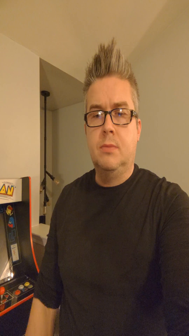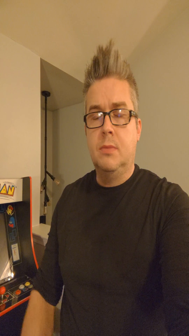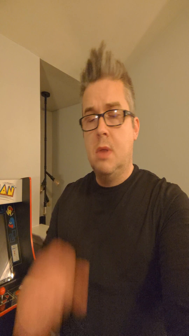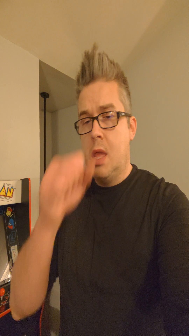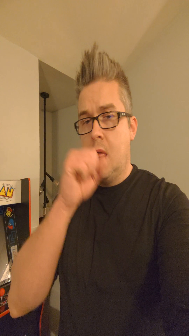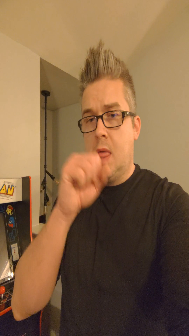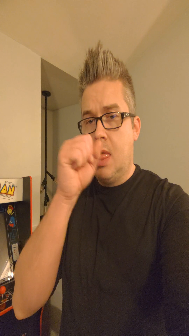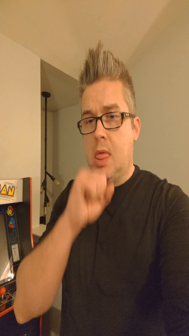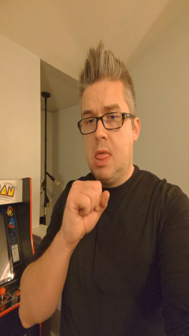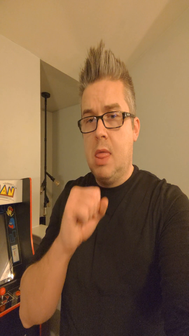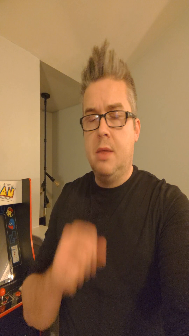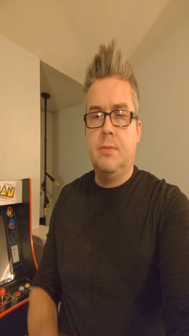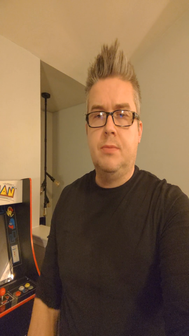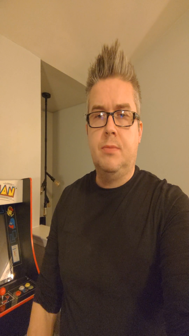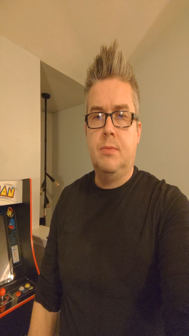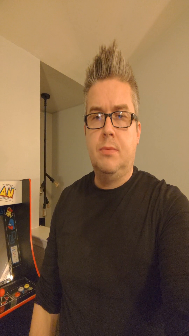ice cream